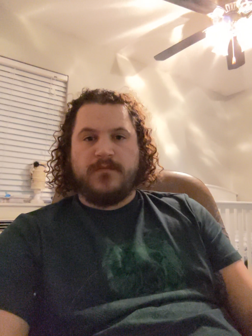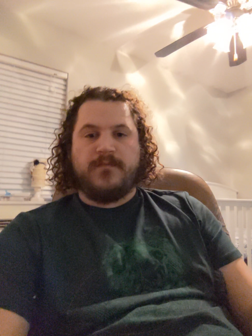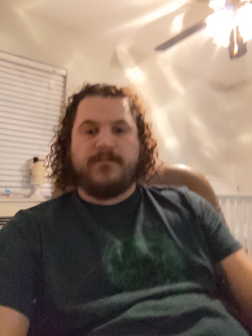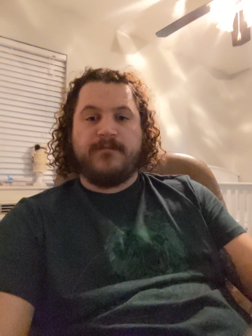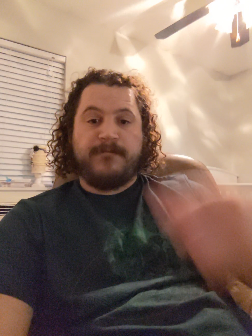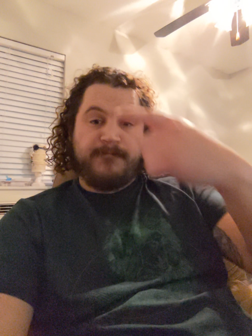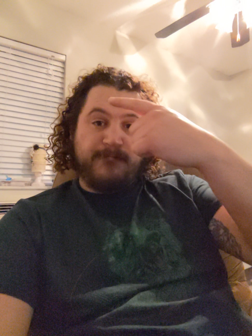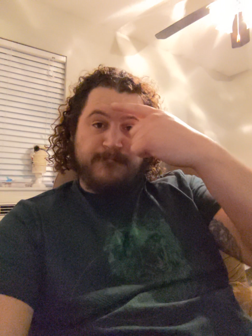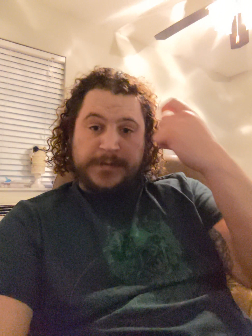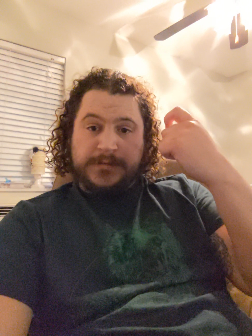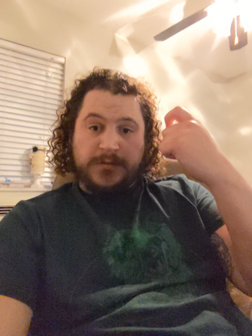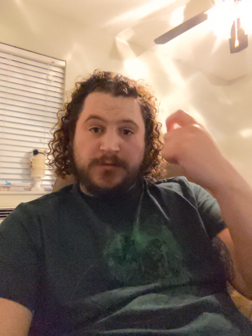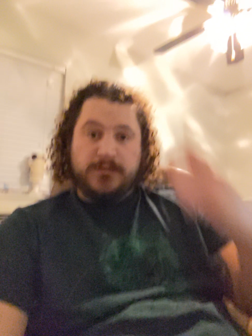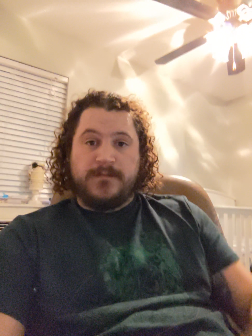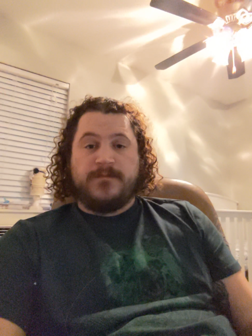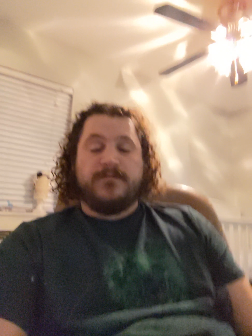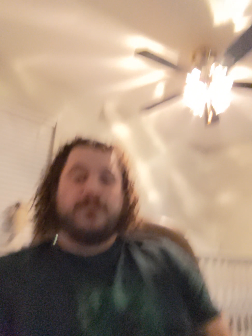because